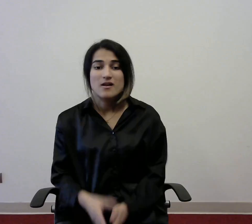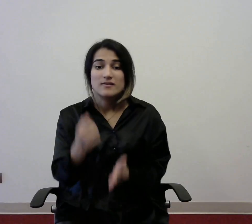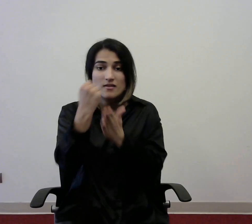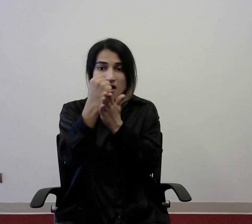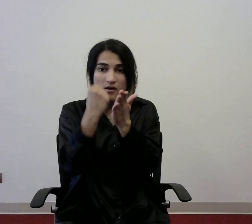viza